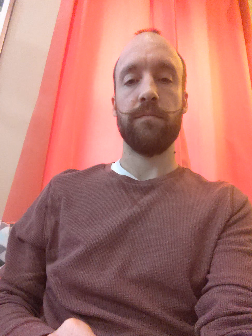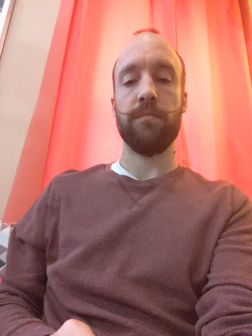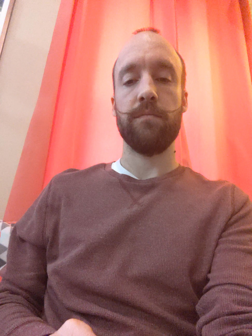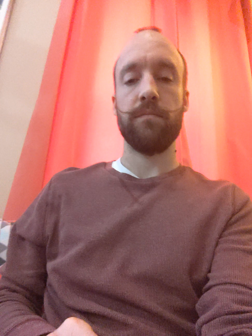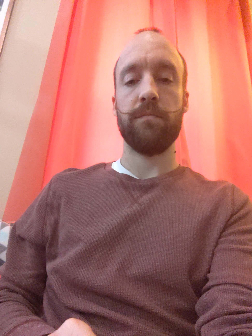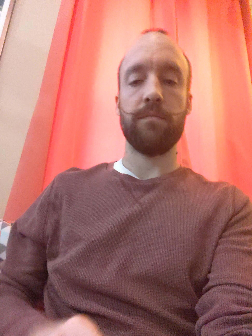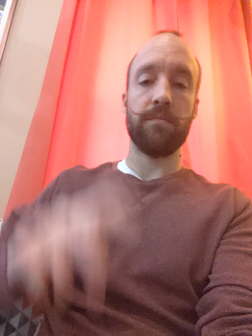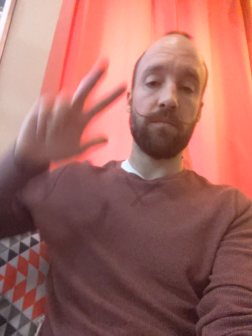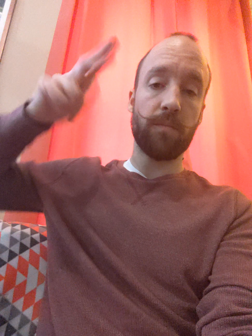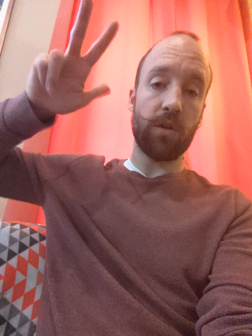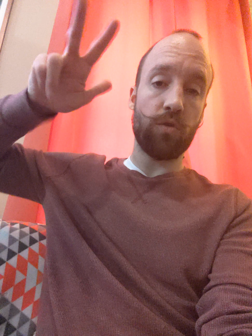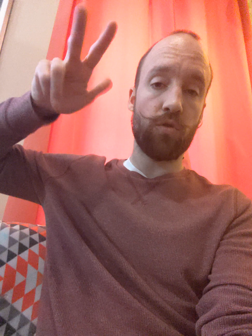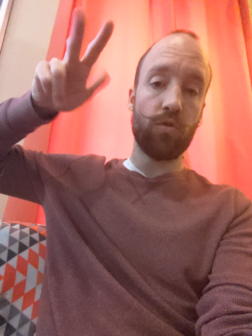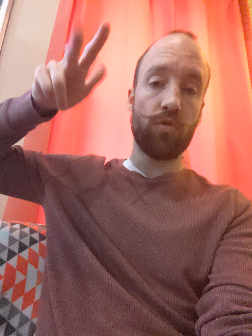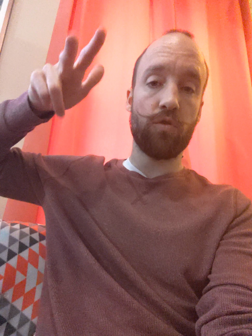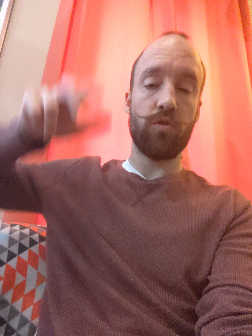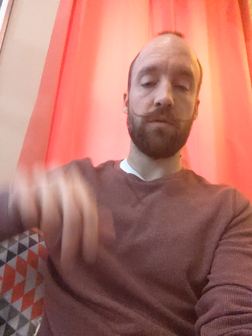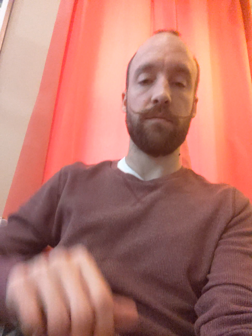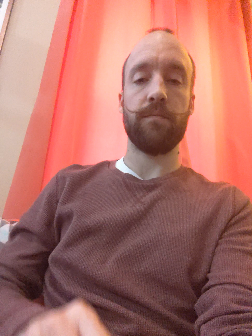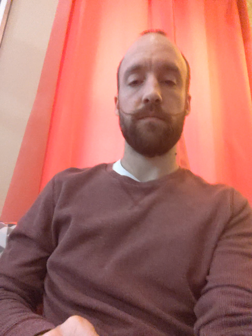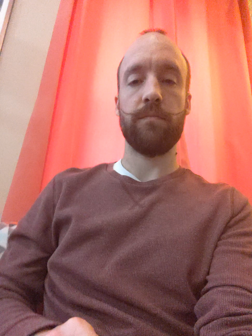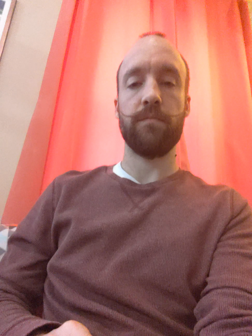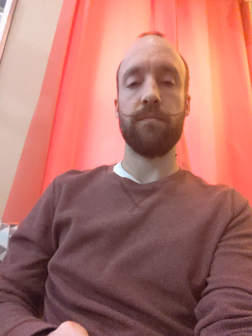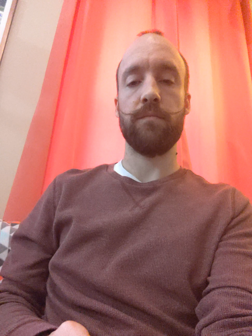helicopter